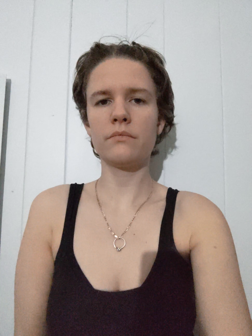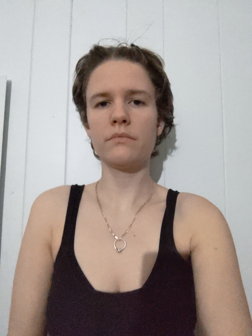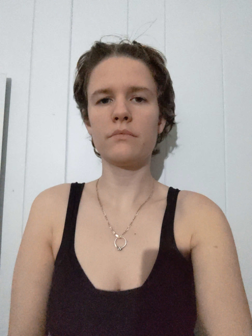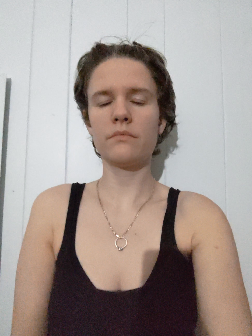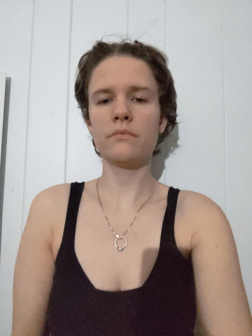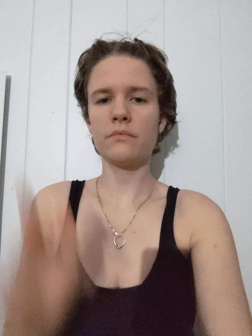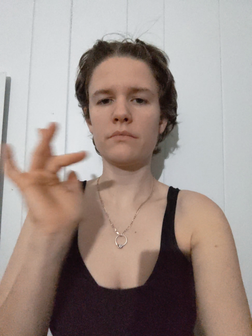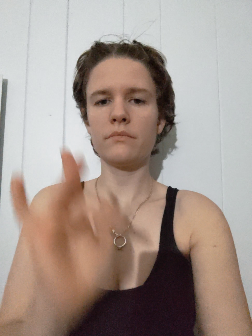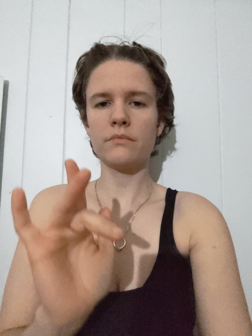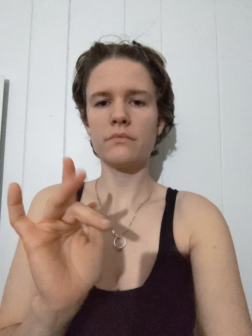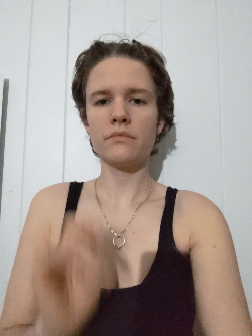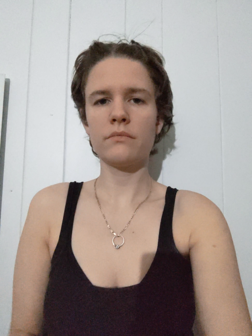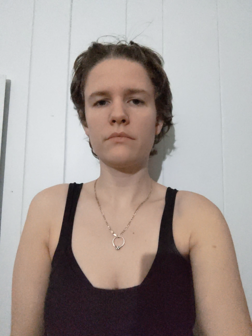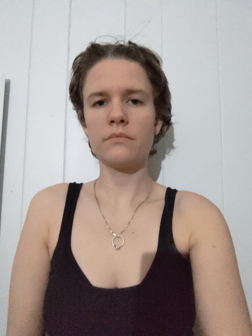touch